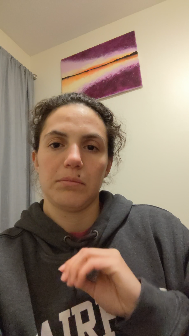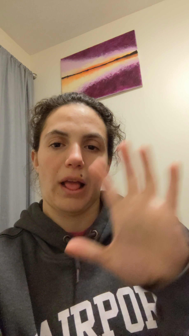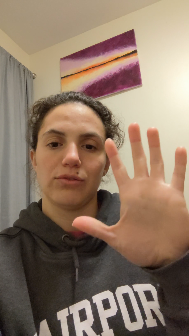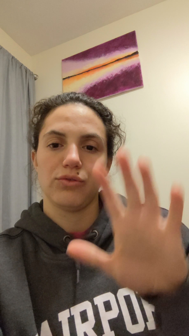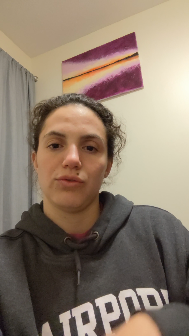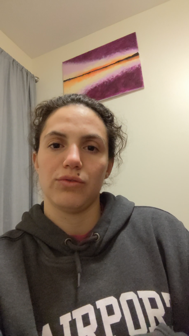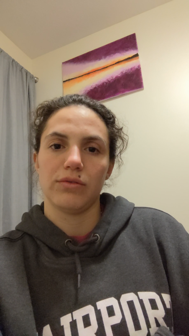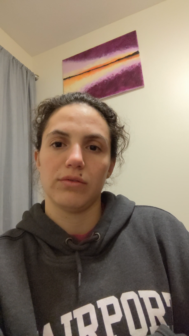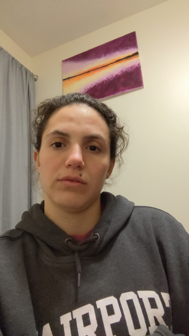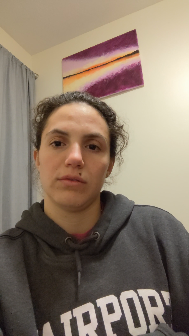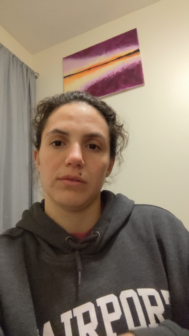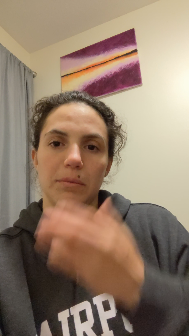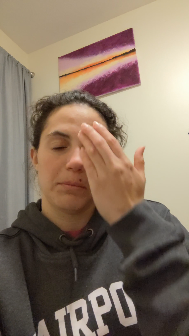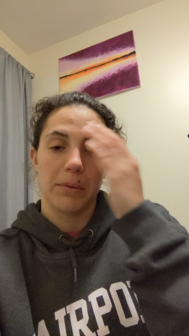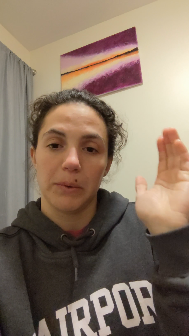peekaboo